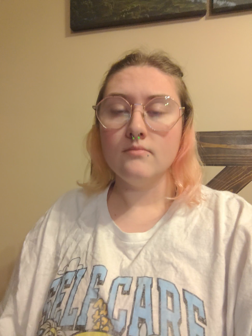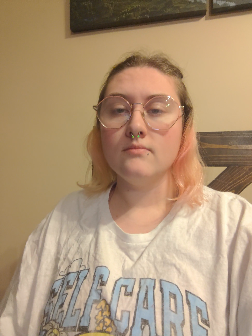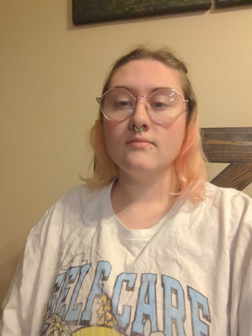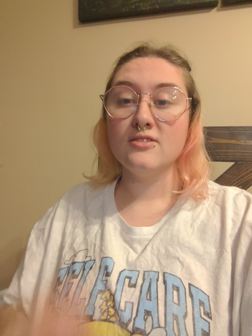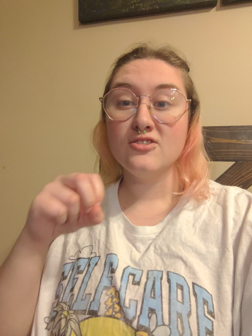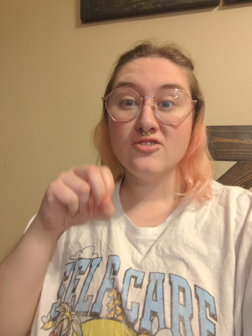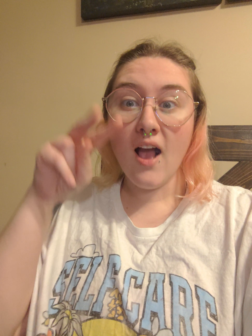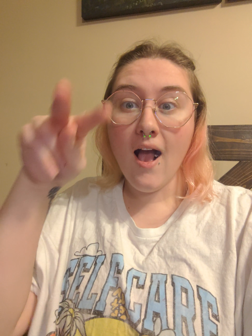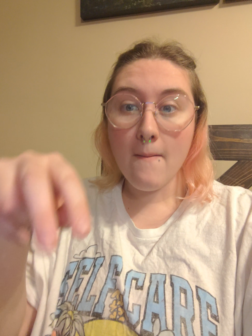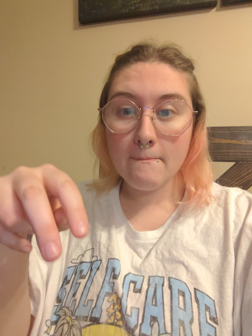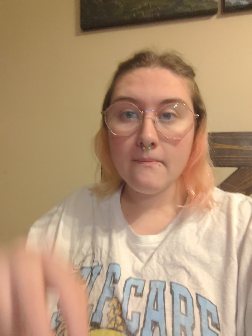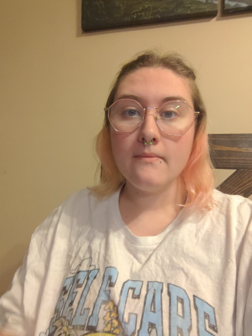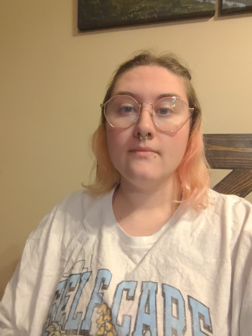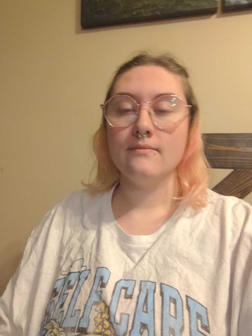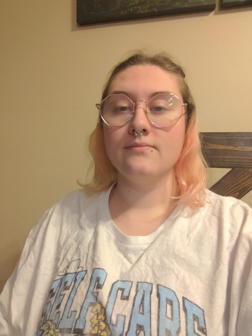jump